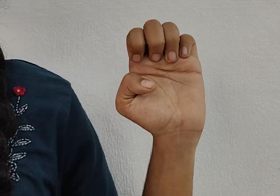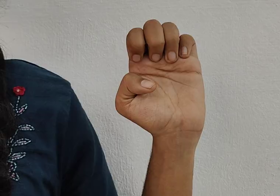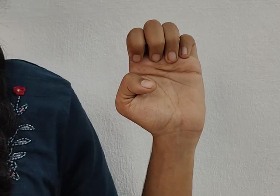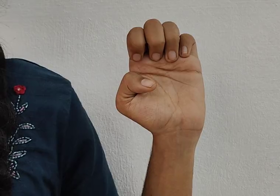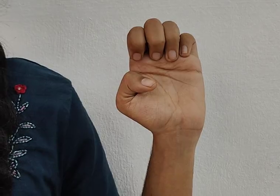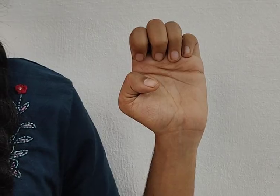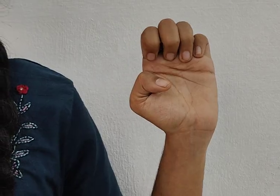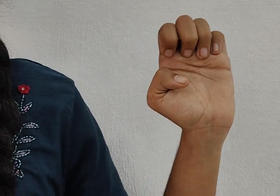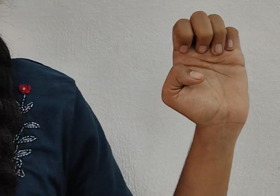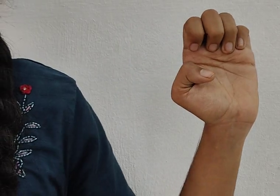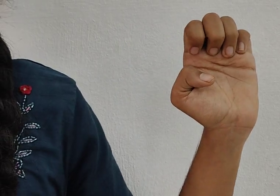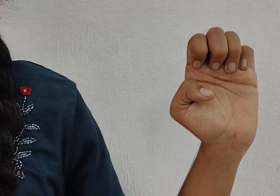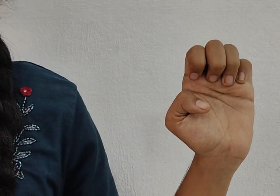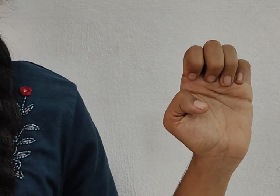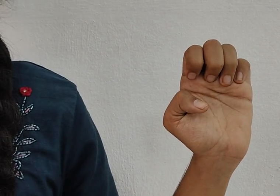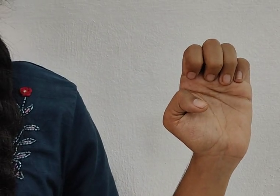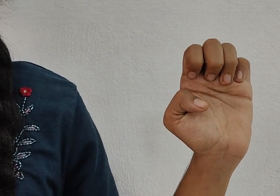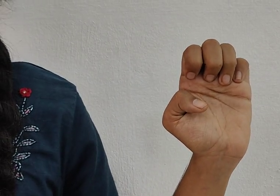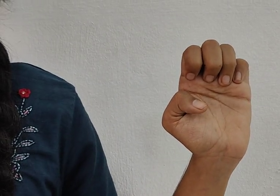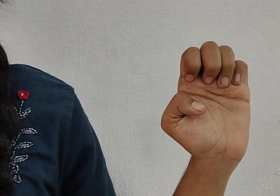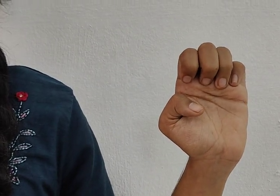ഈ